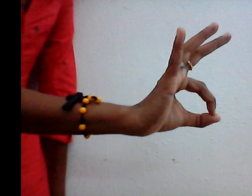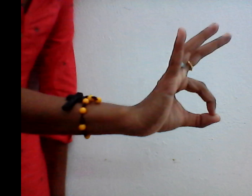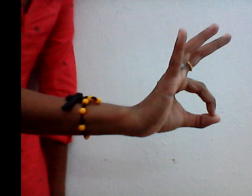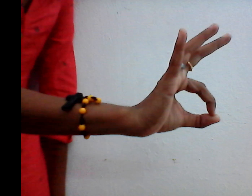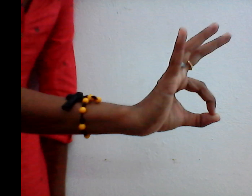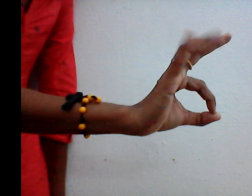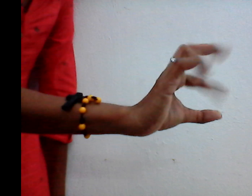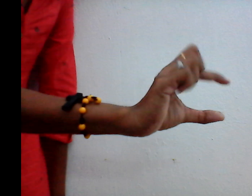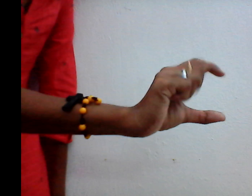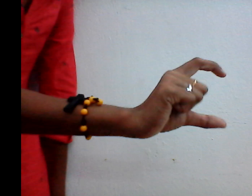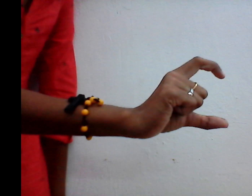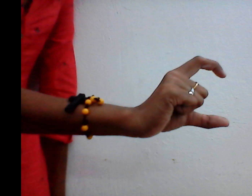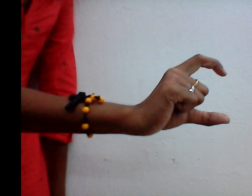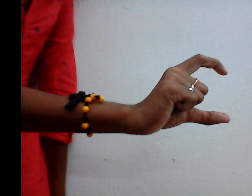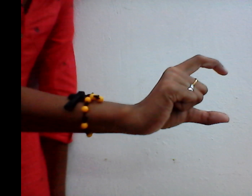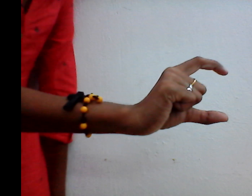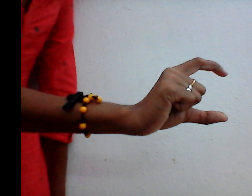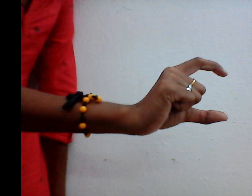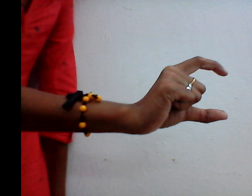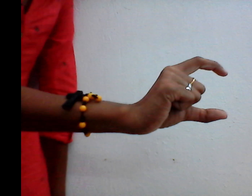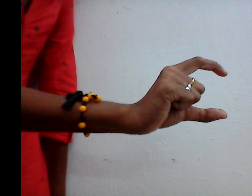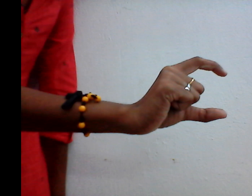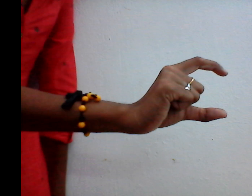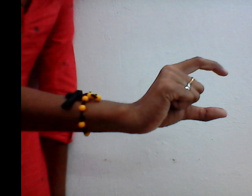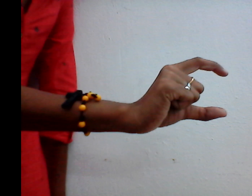ഓ